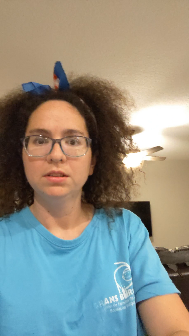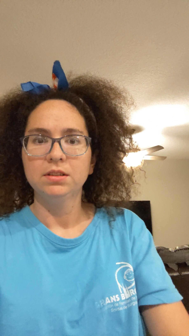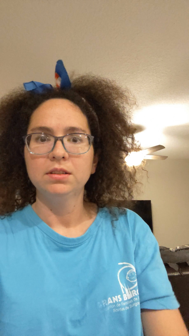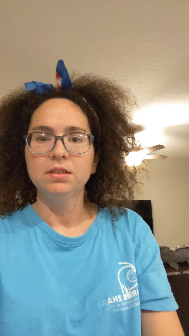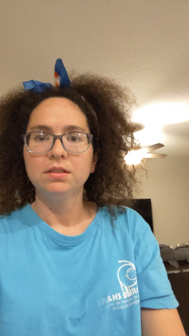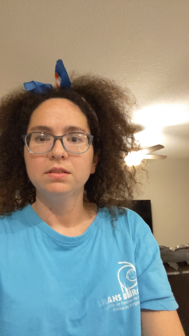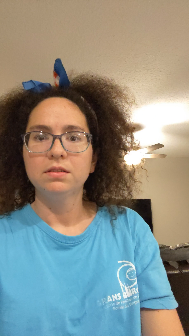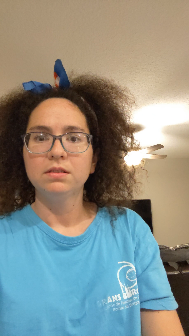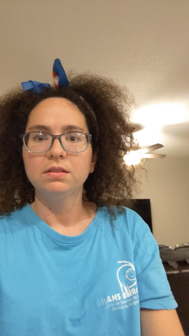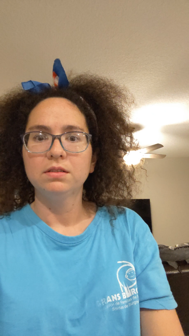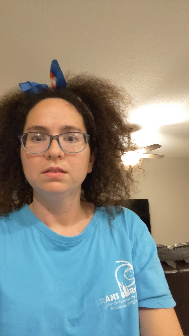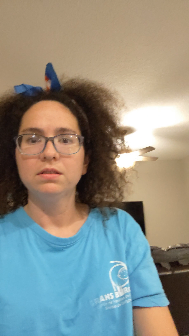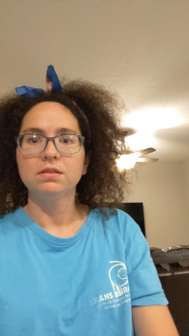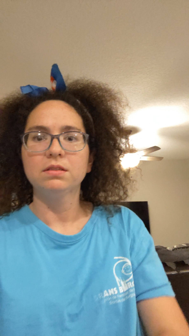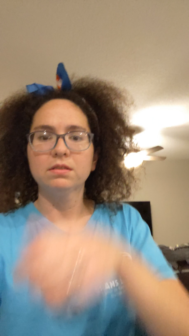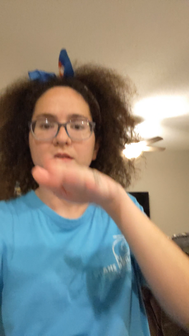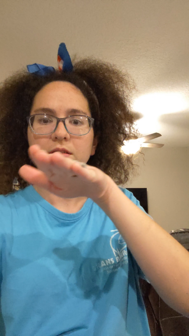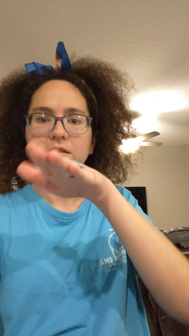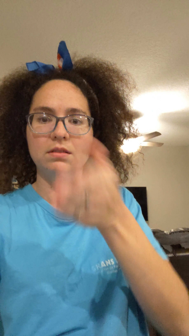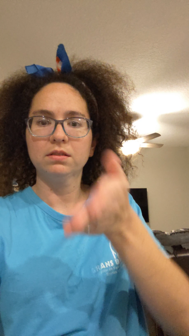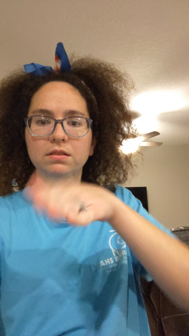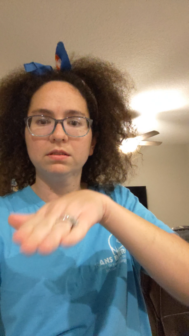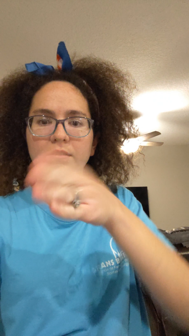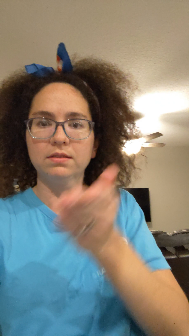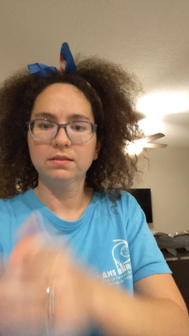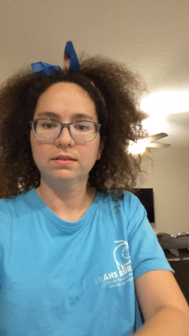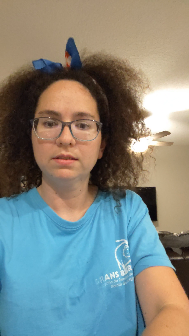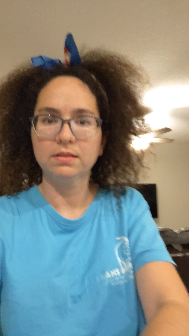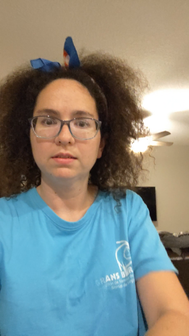kitchen